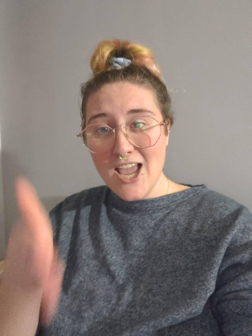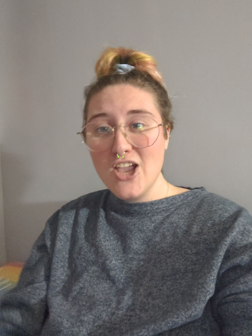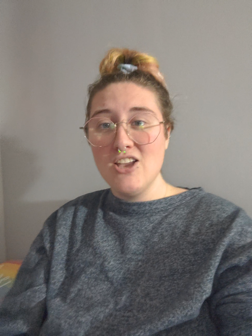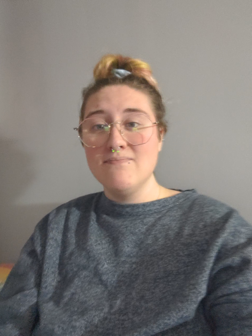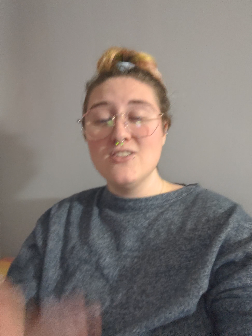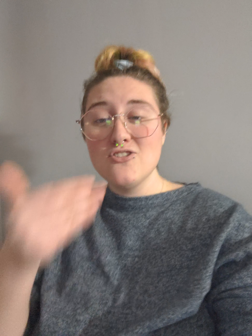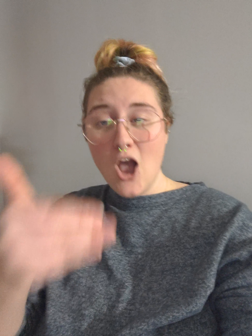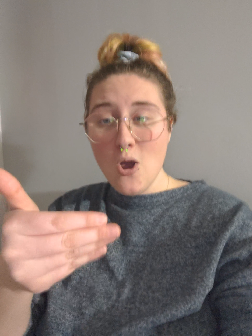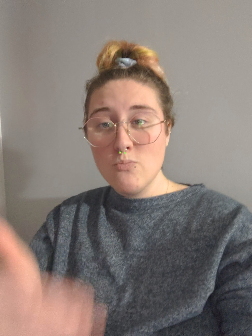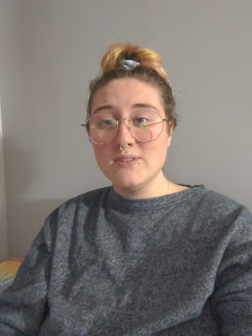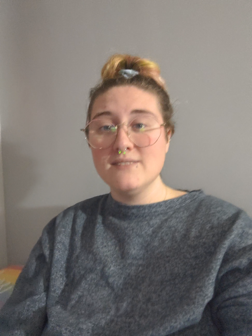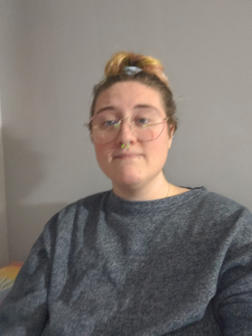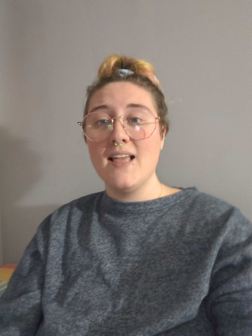close